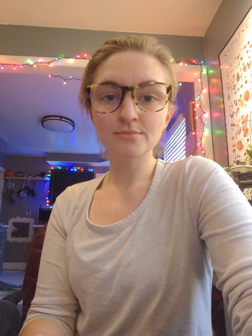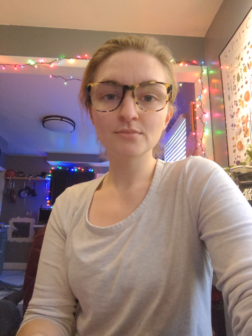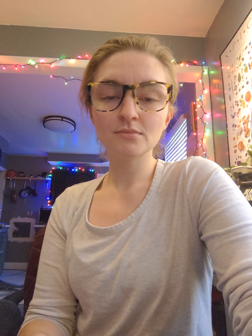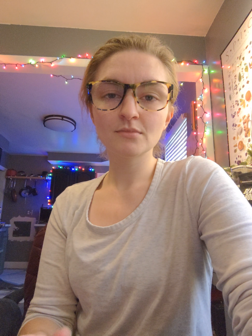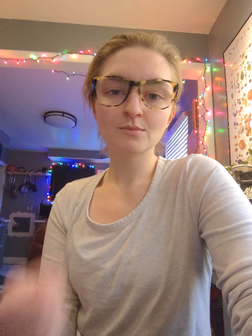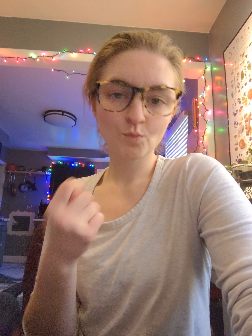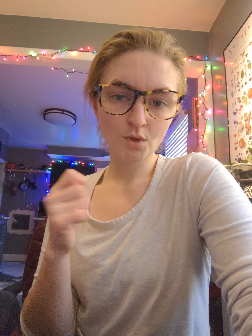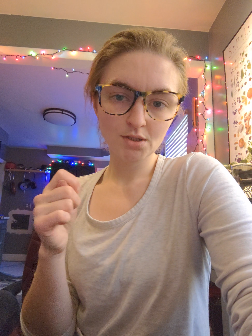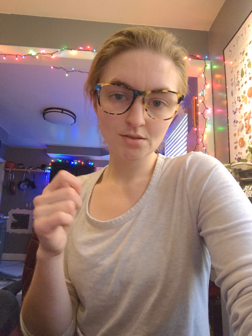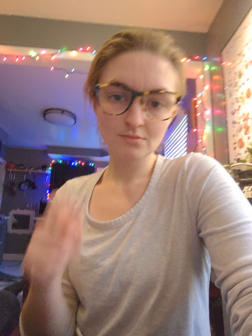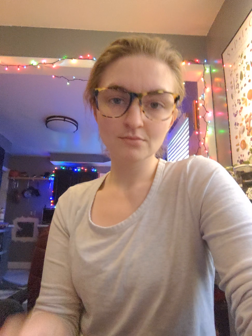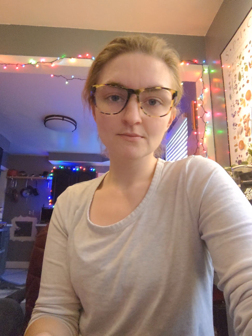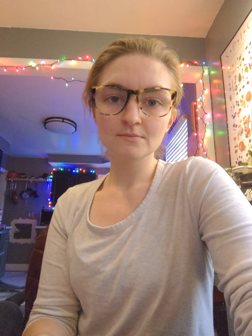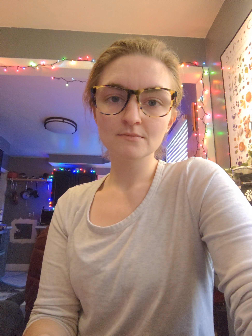toy